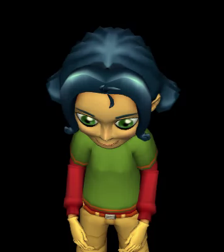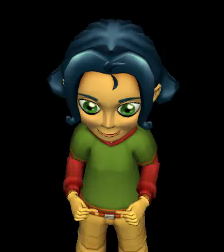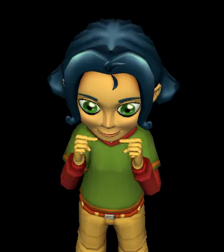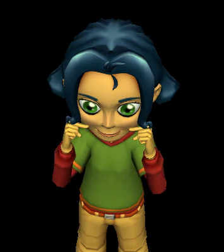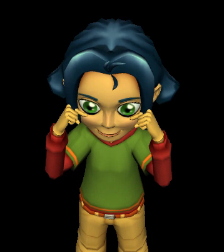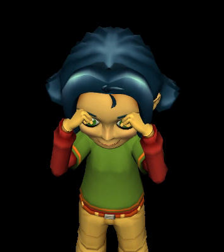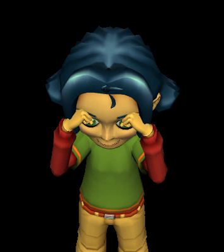يبتسم